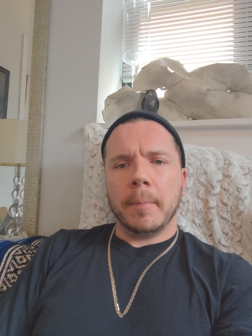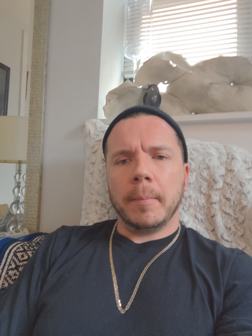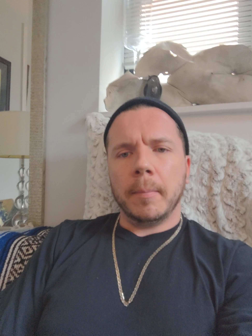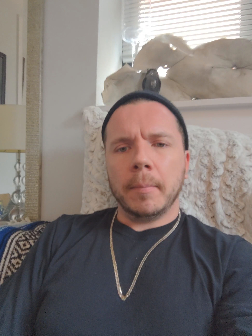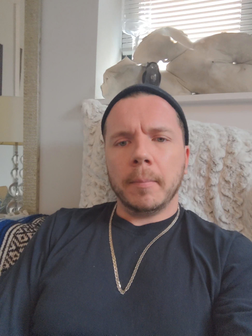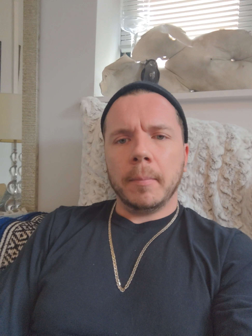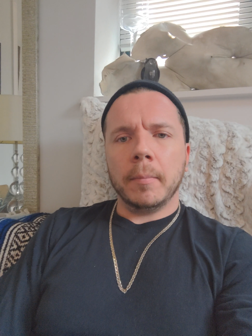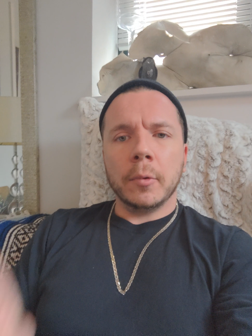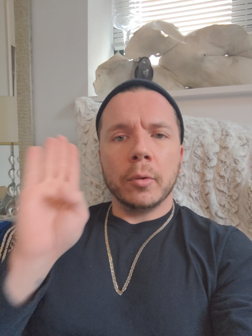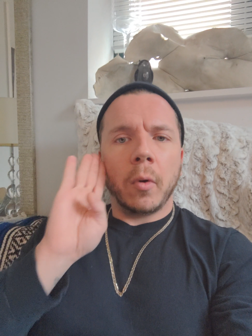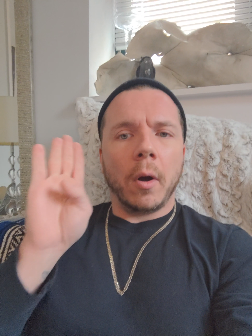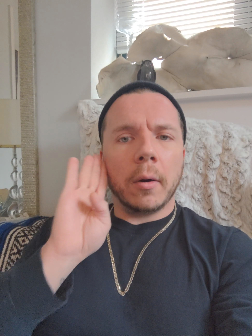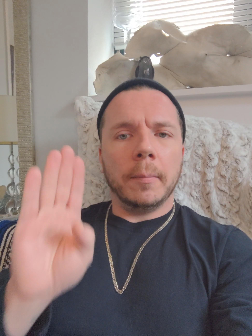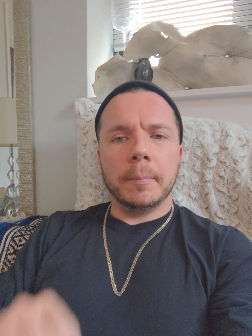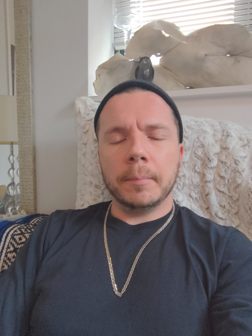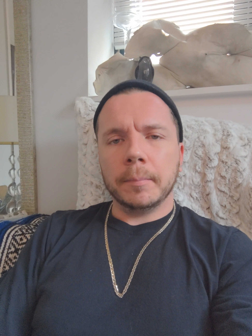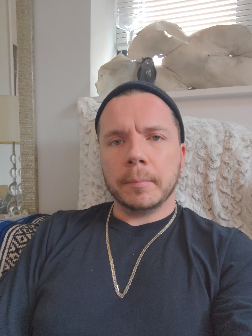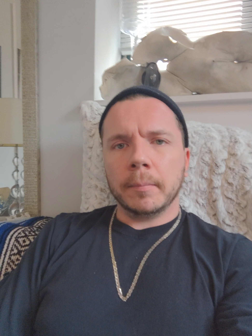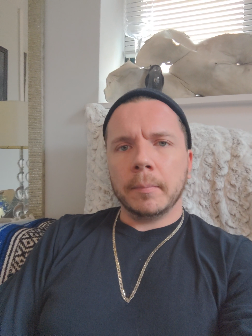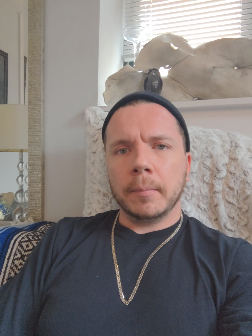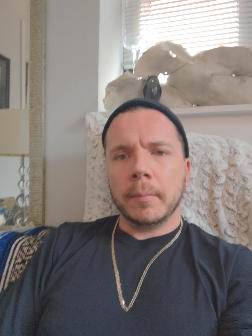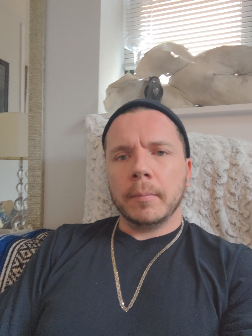dog